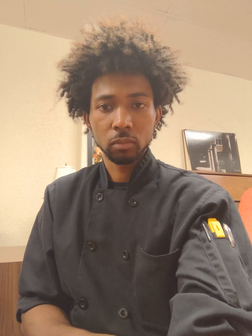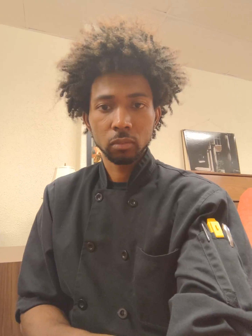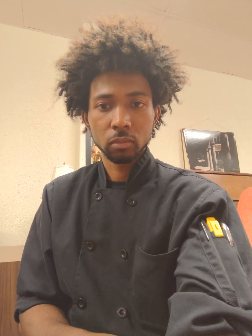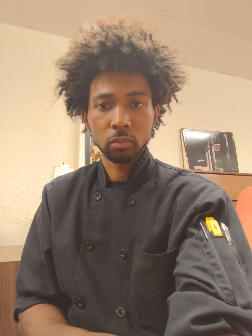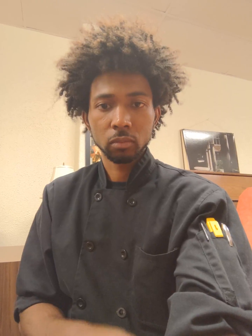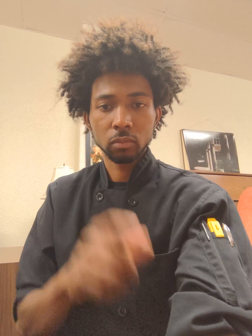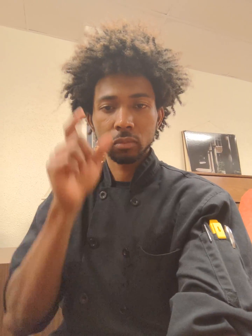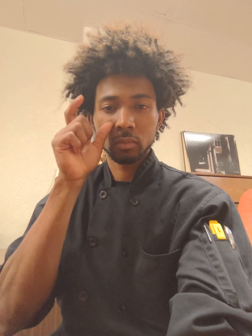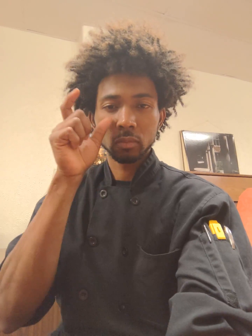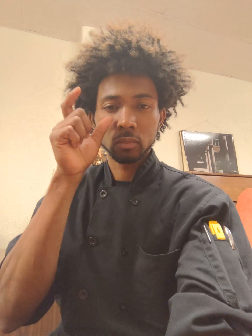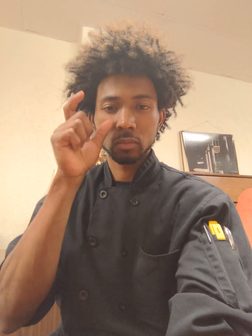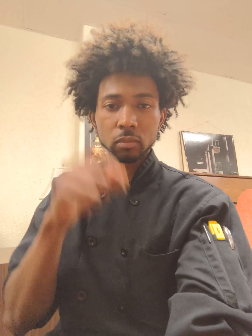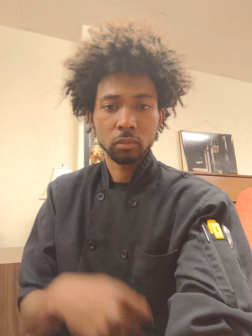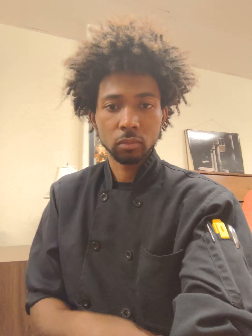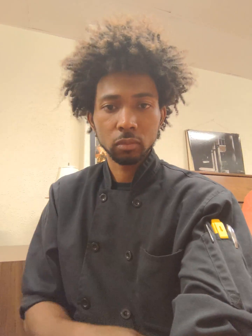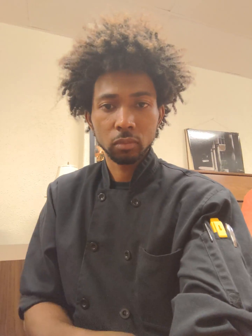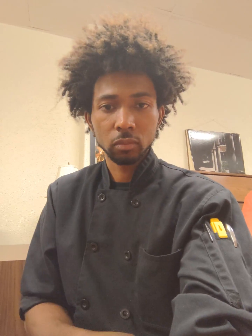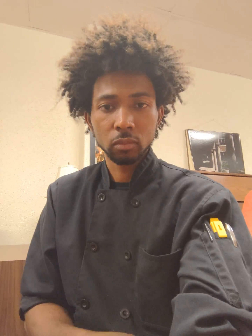glasses